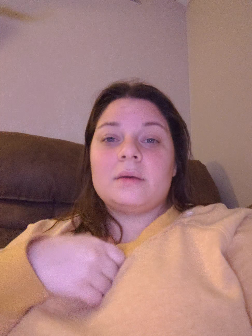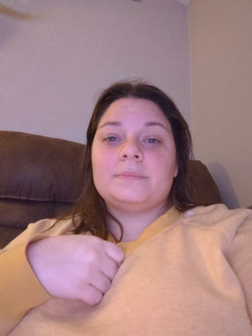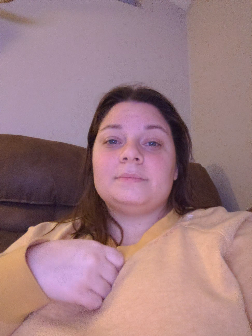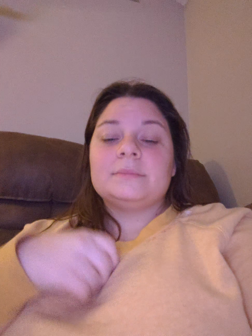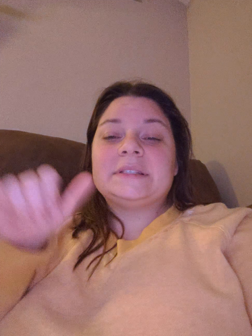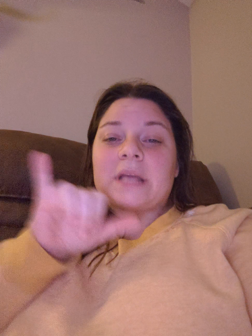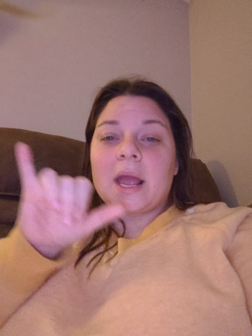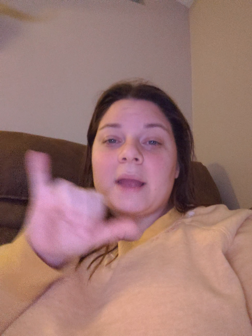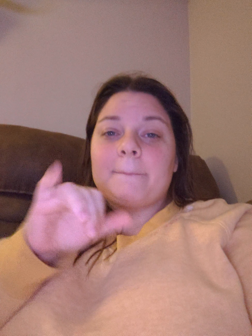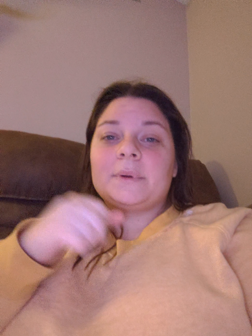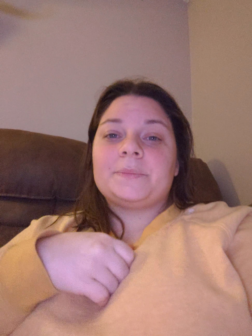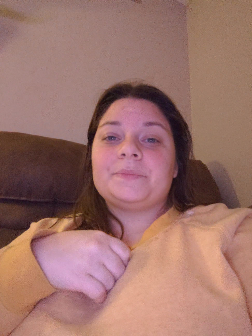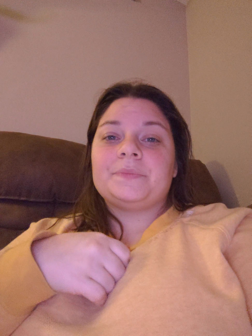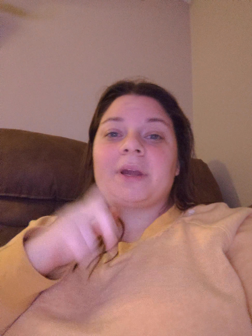same